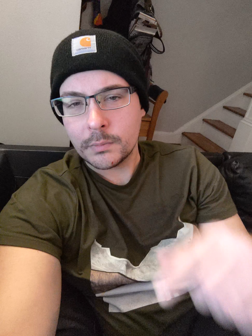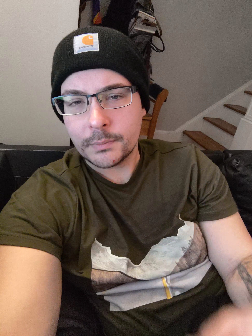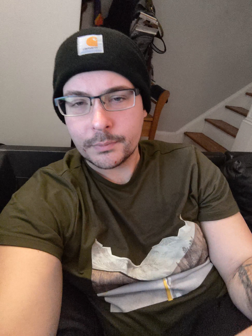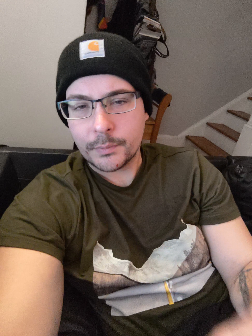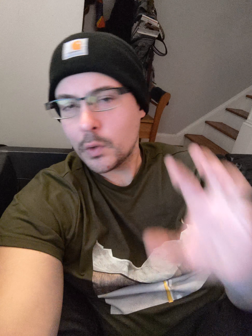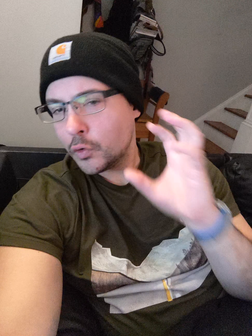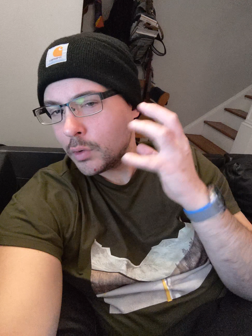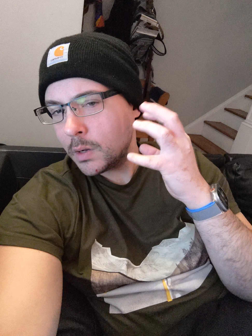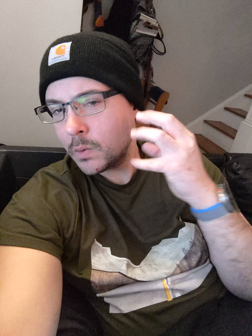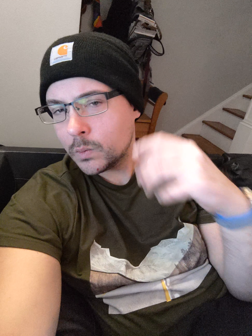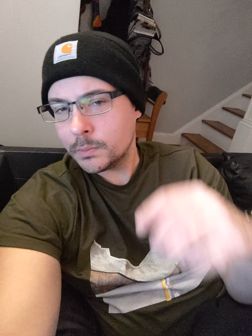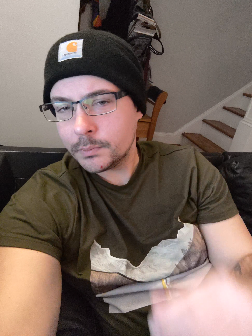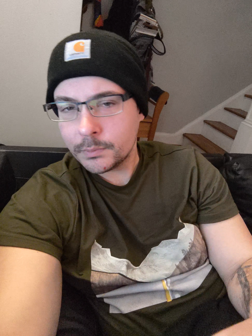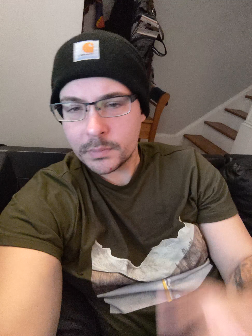radio